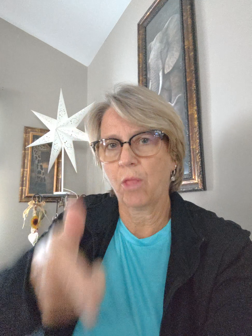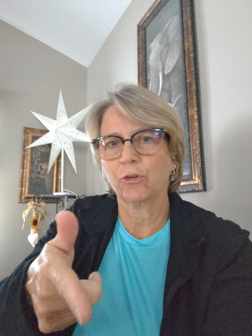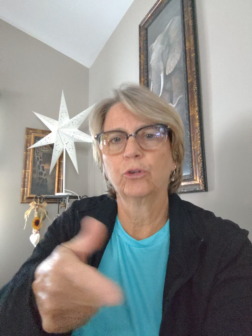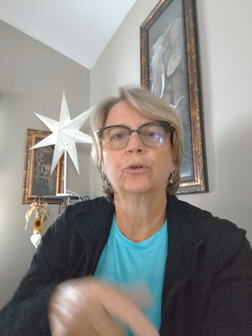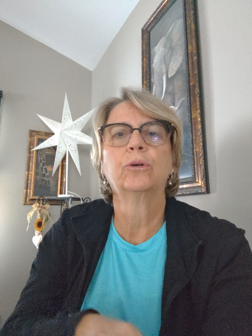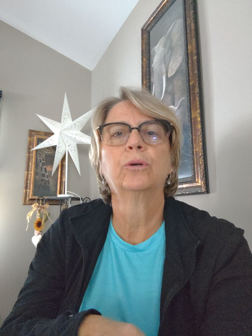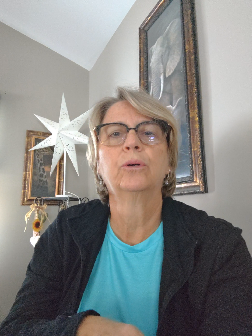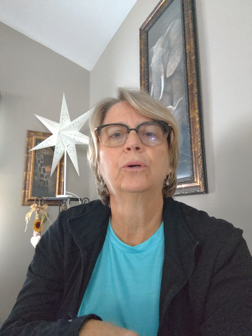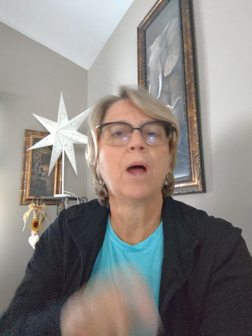brother